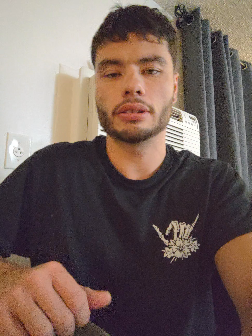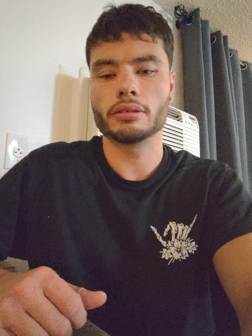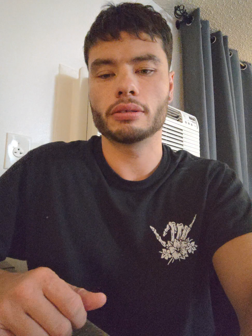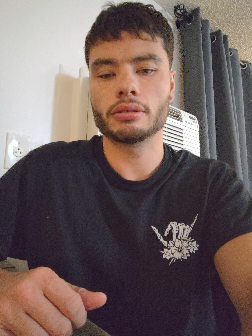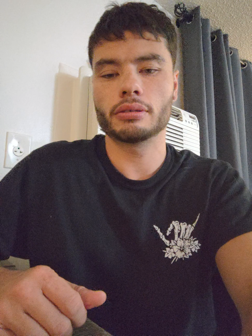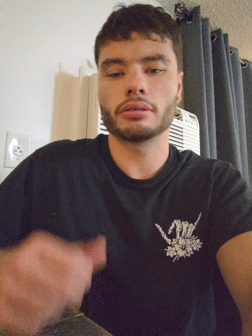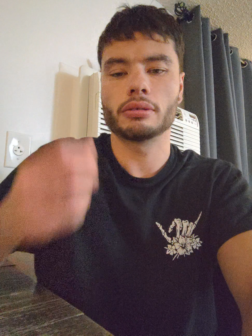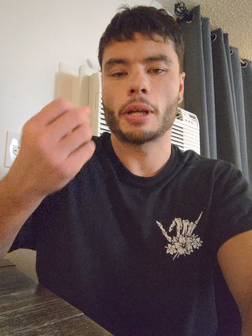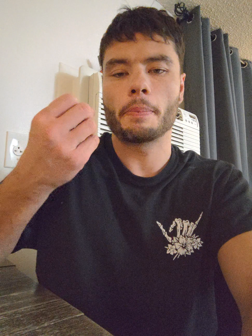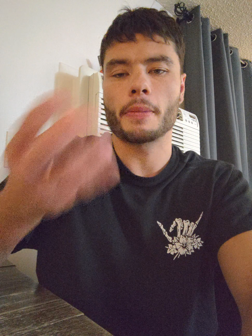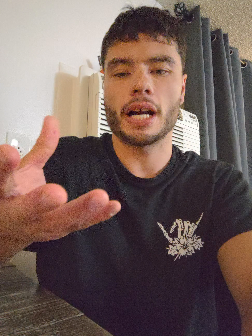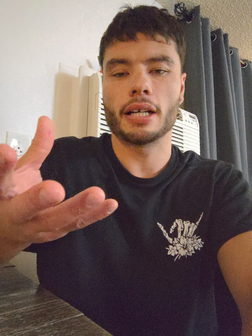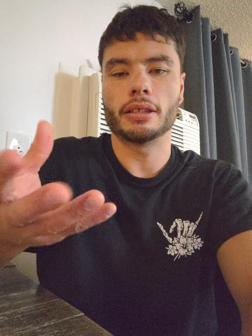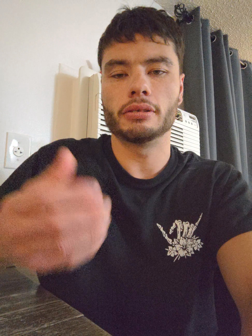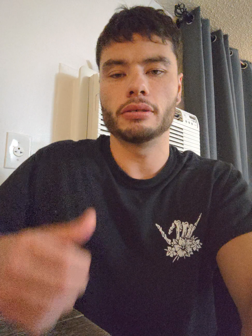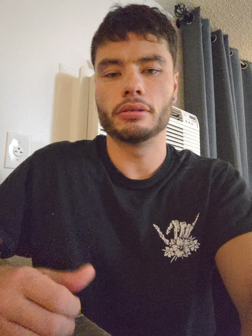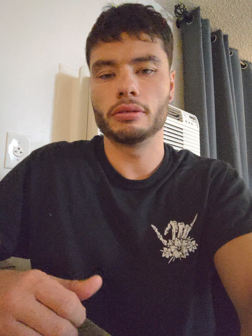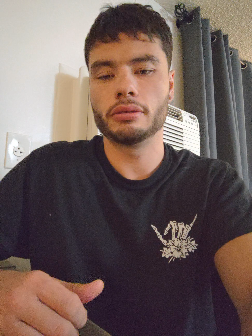many